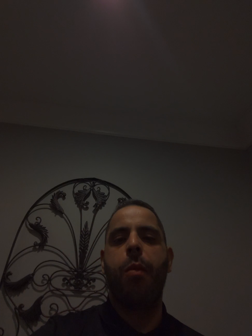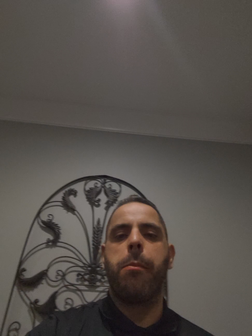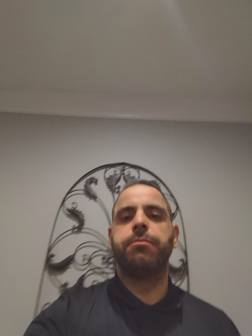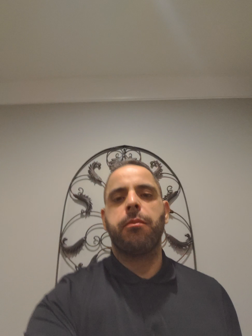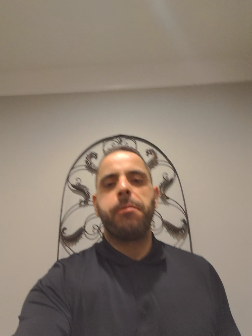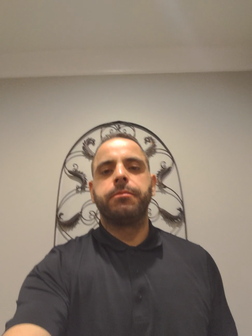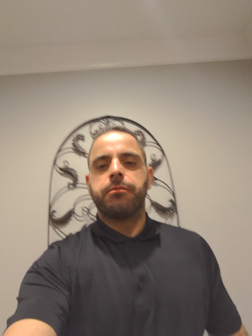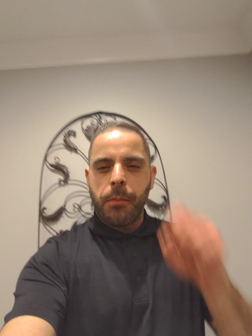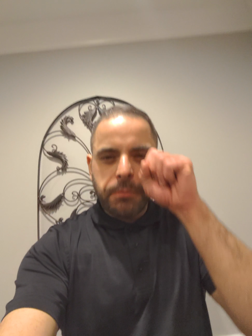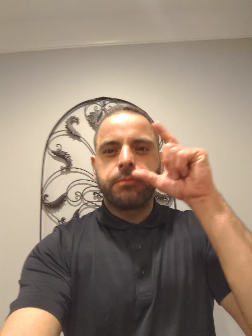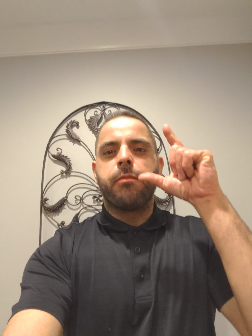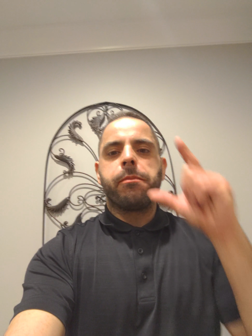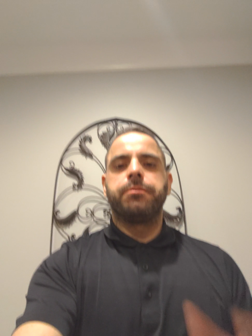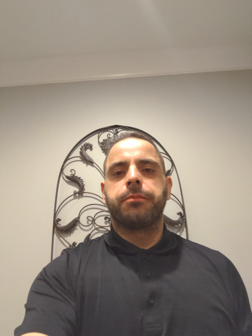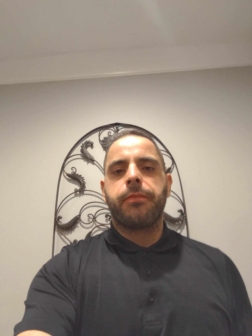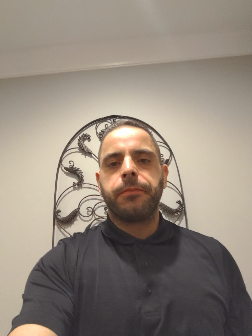wake